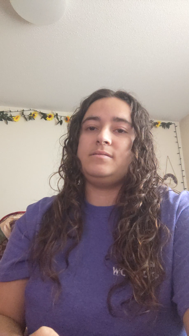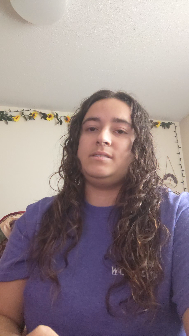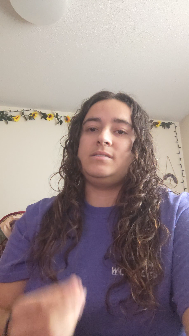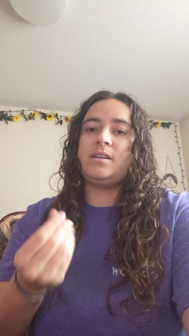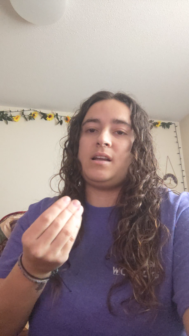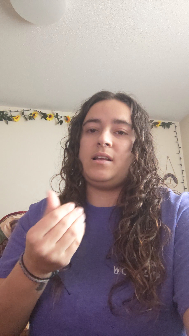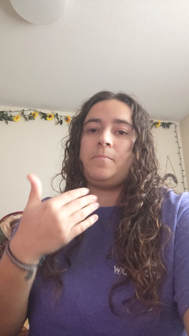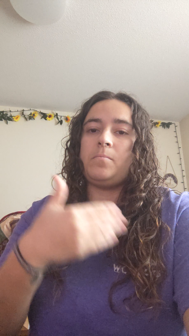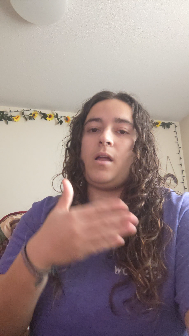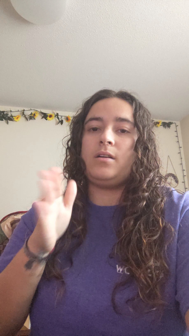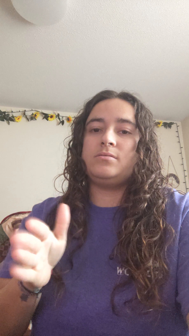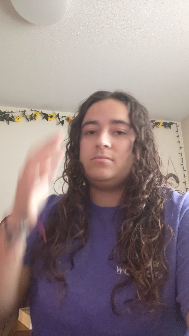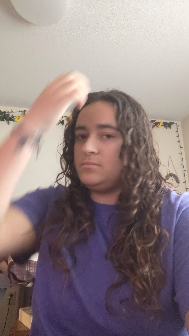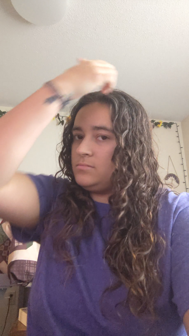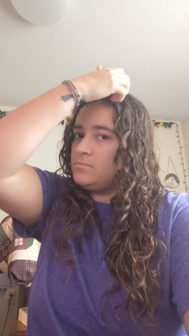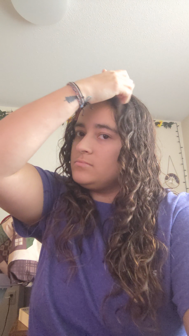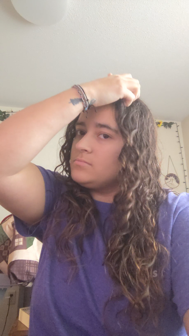sandbox